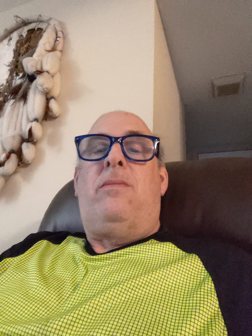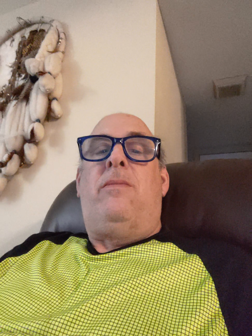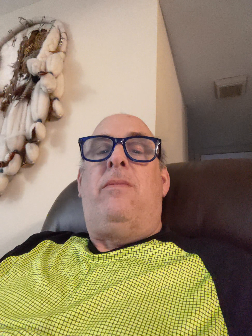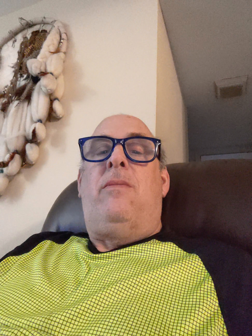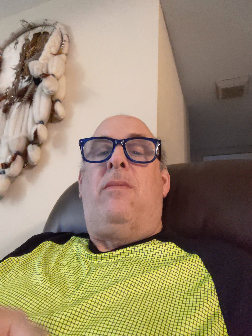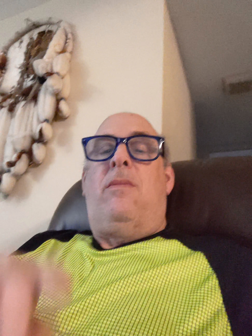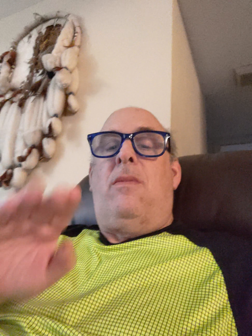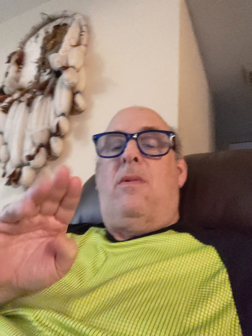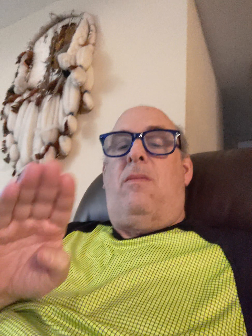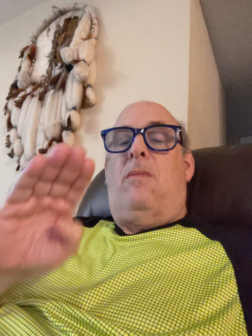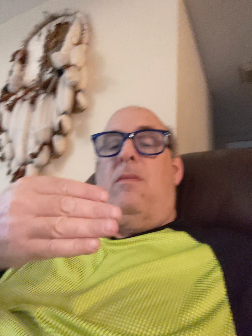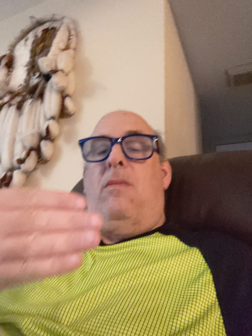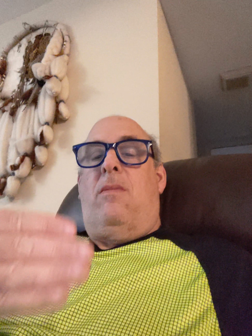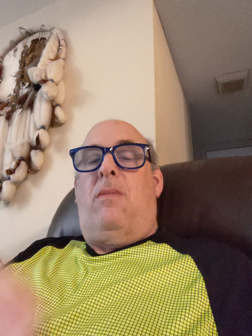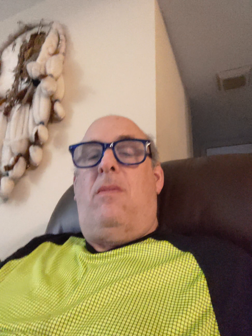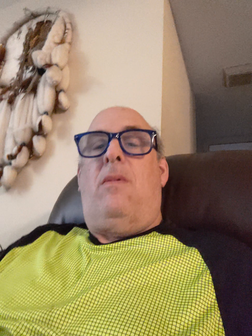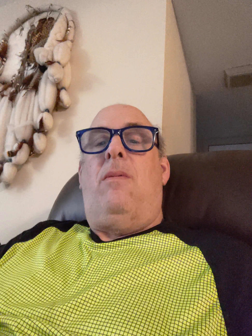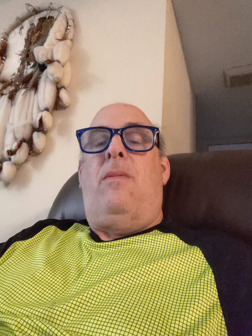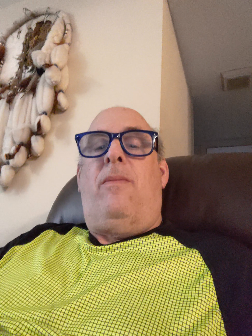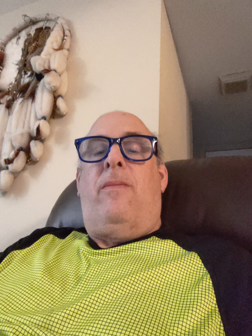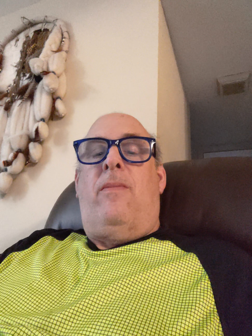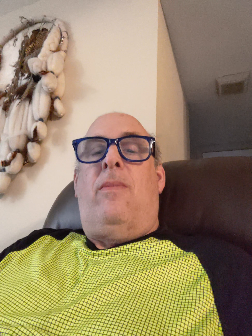room